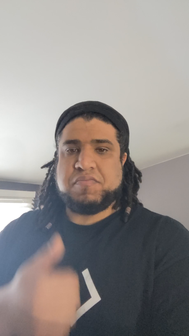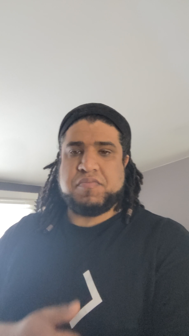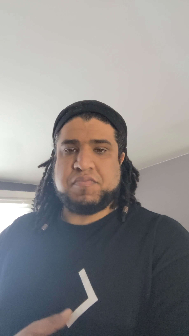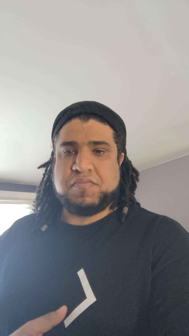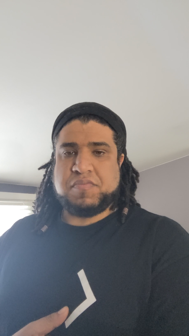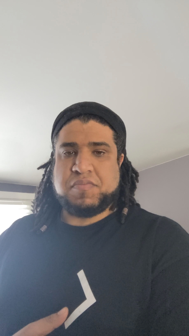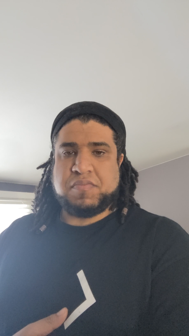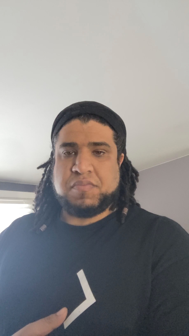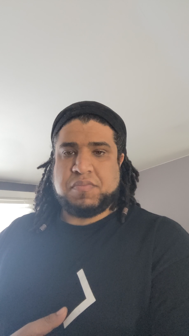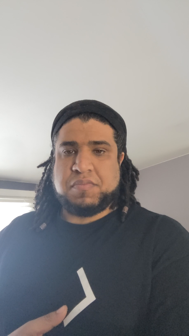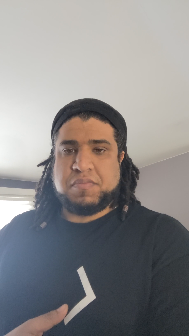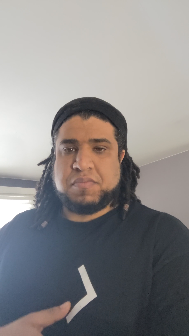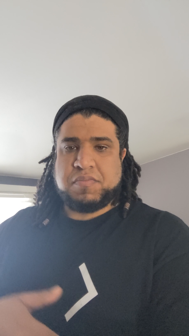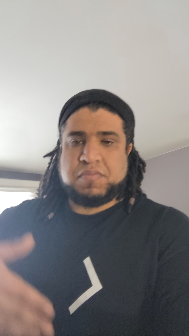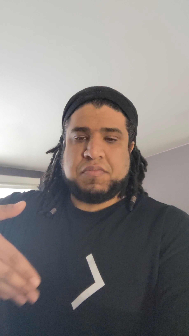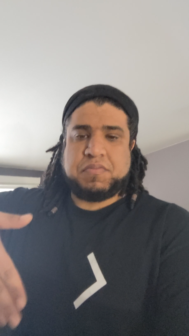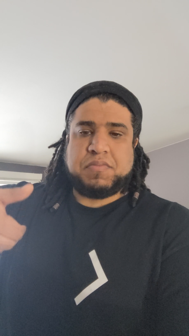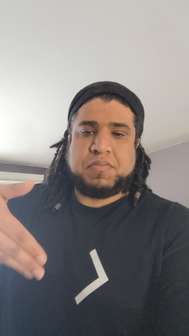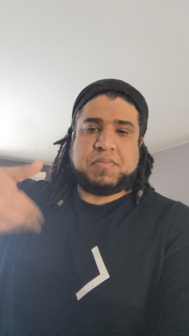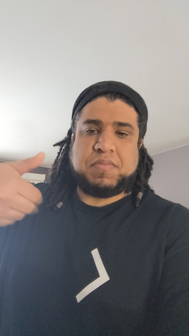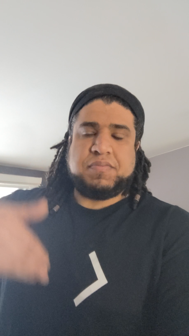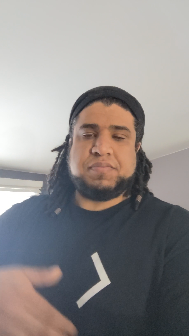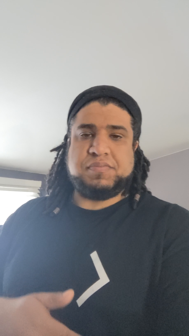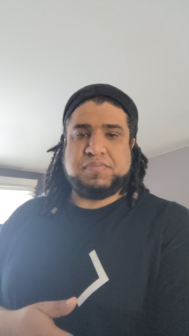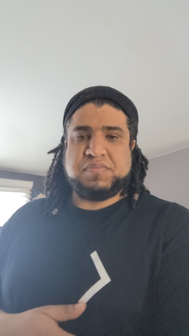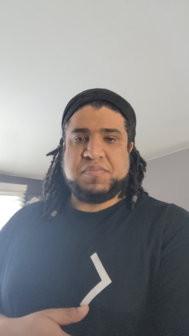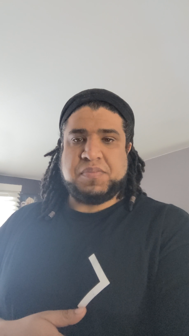pants